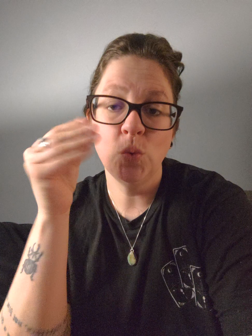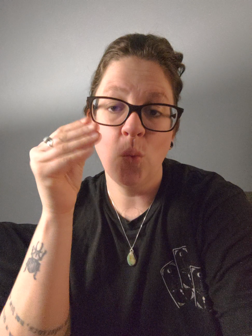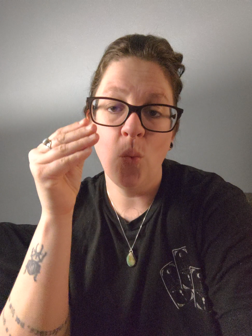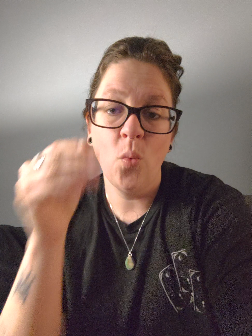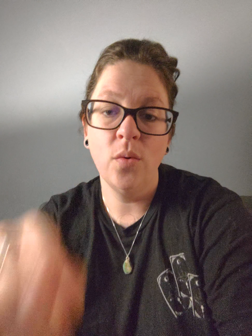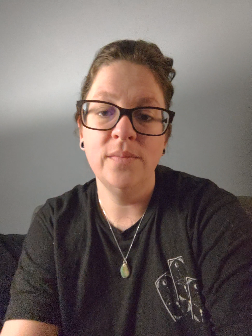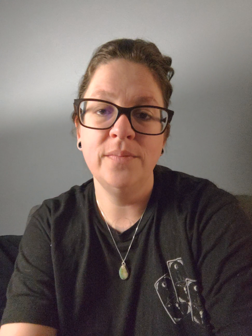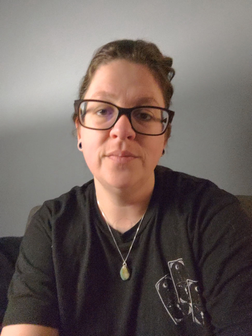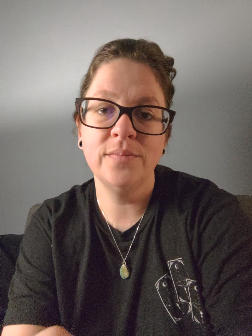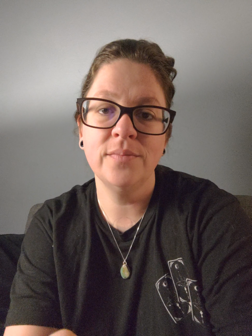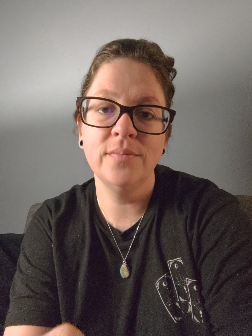store